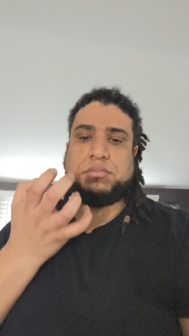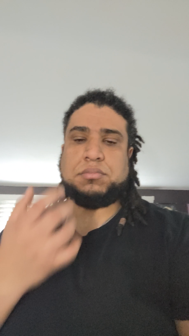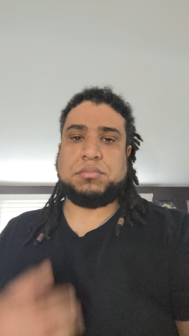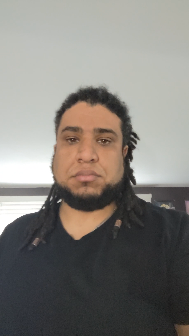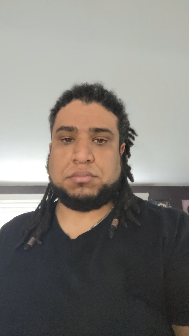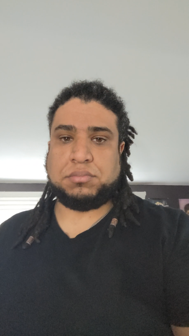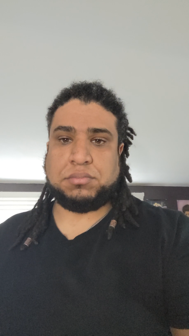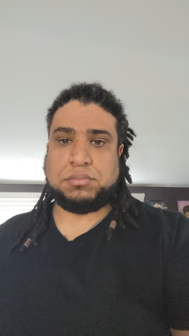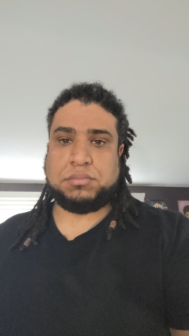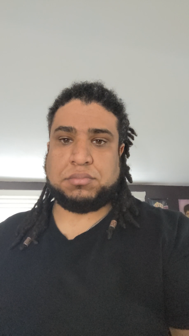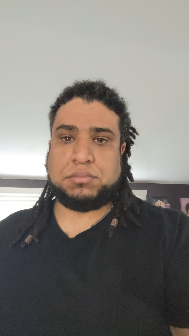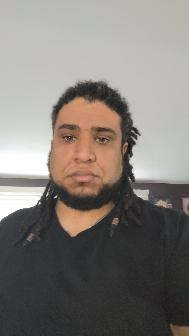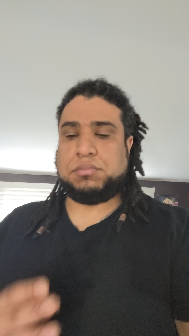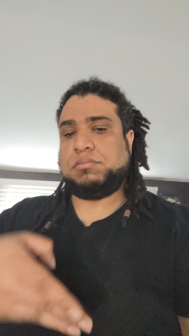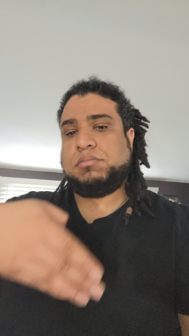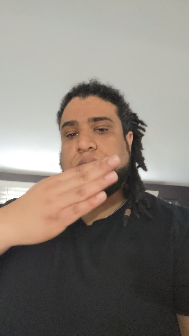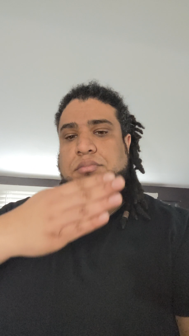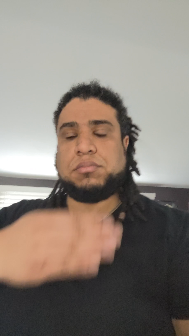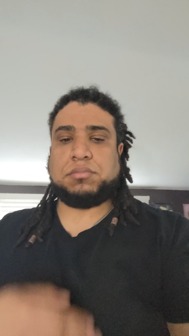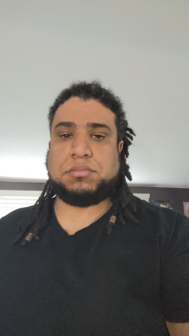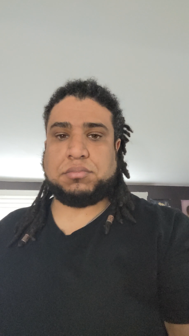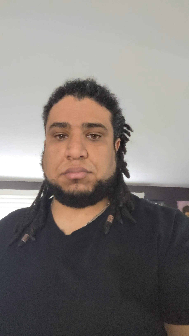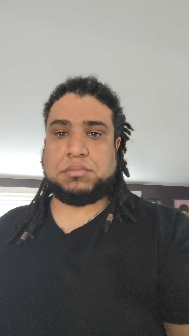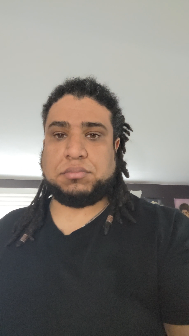kick